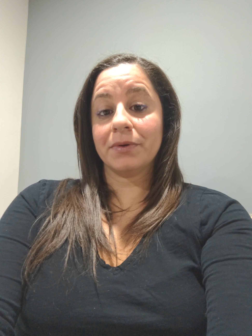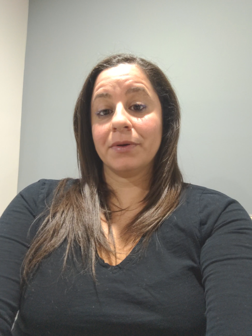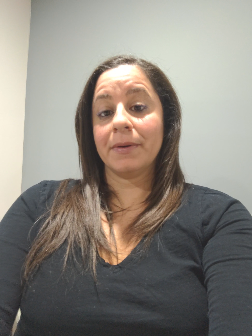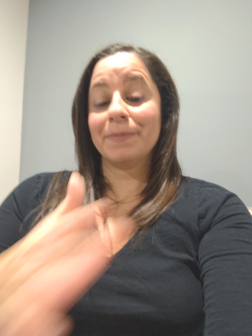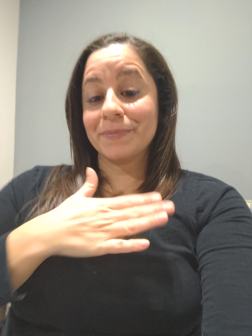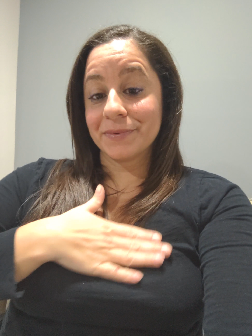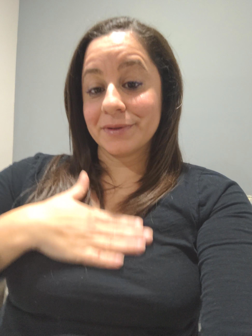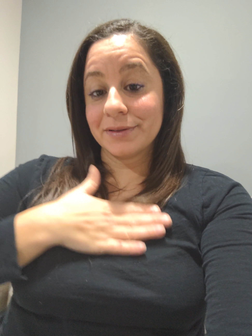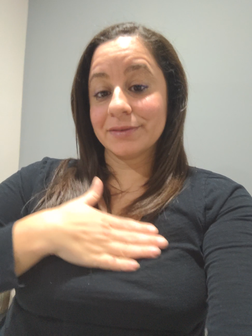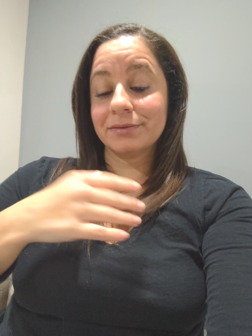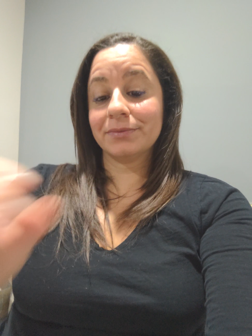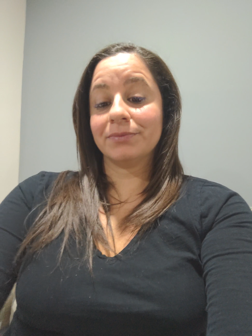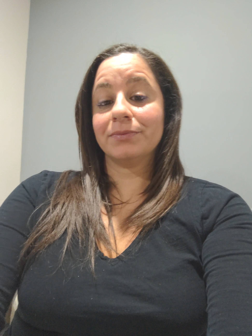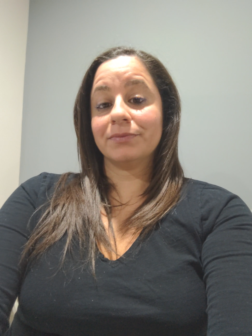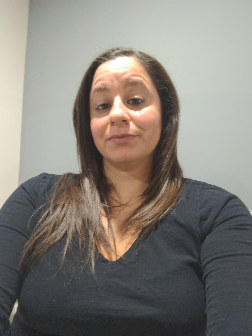please